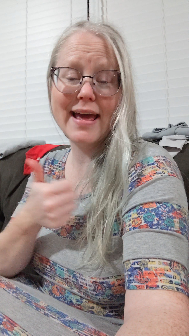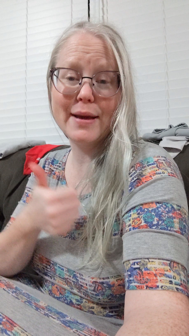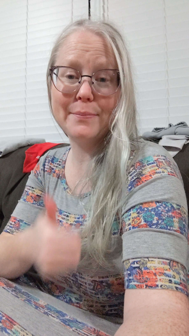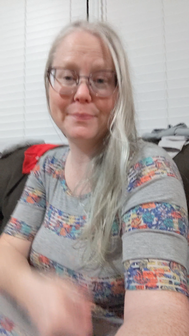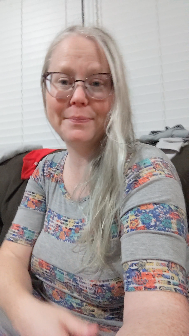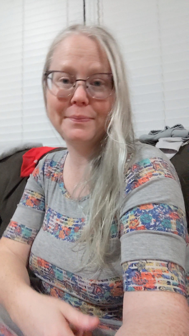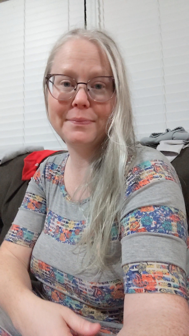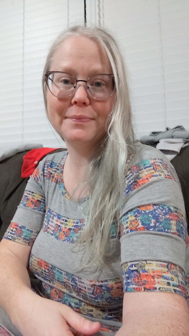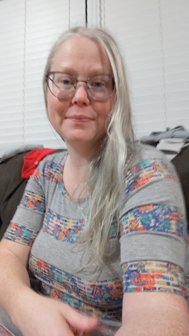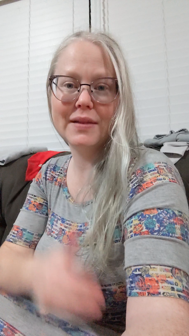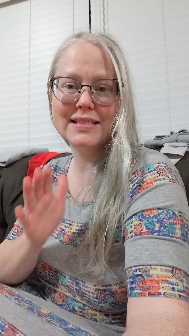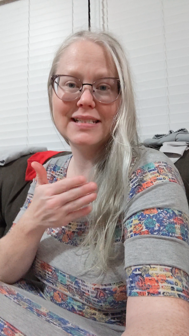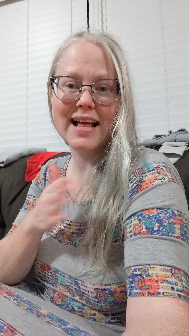share